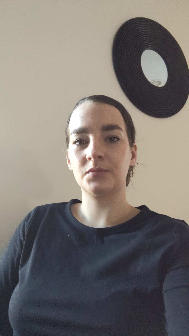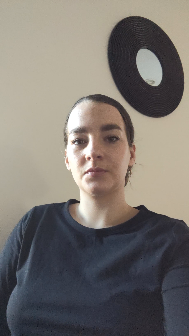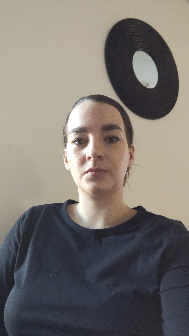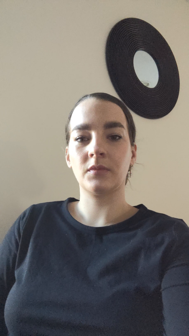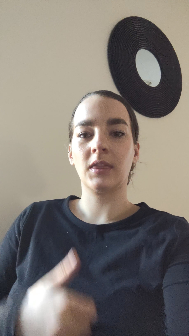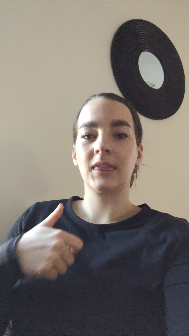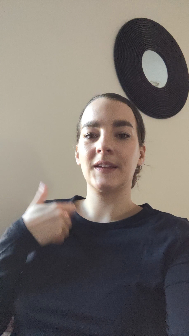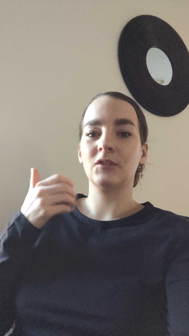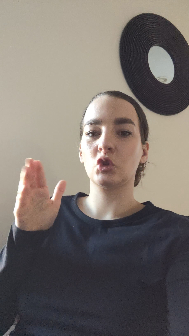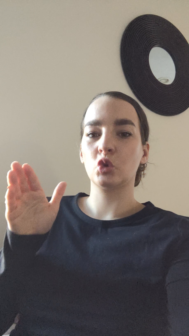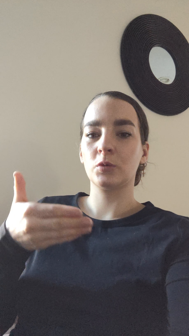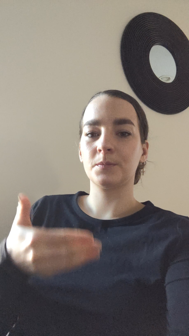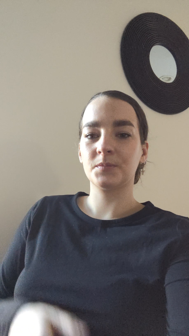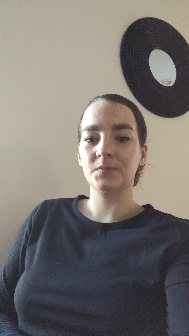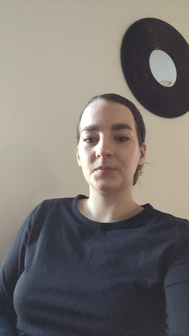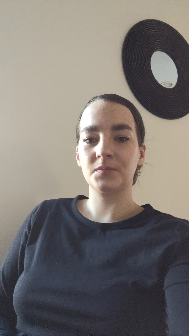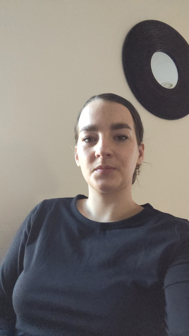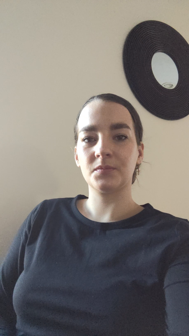living room